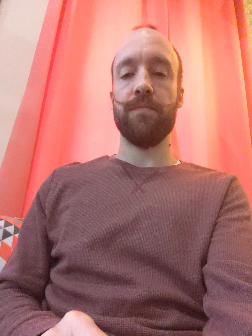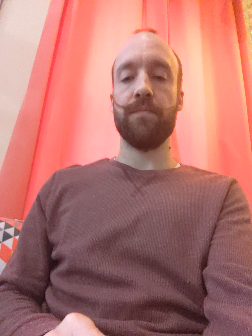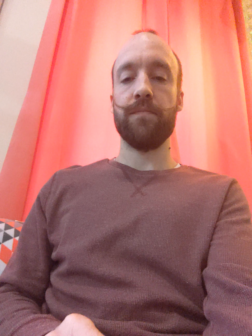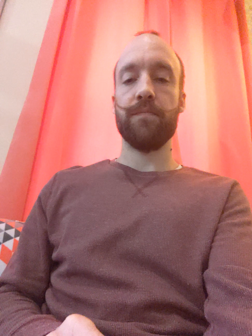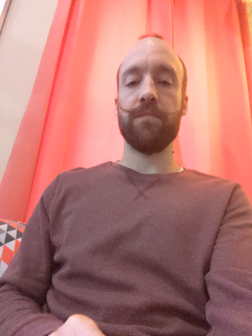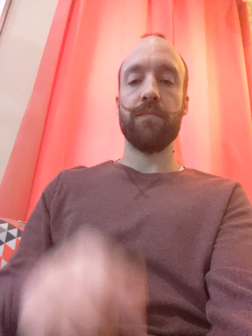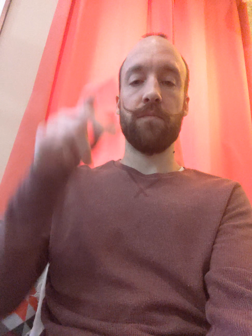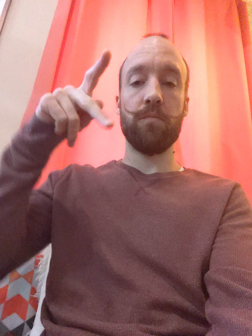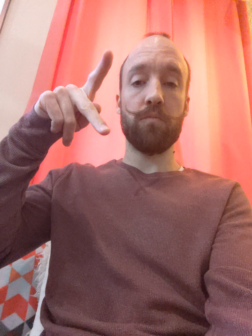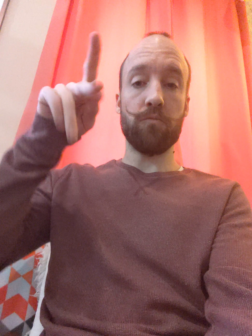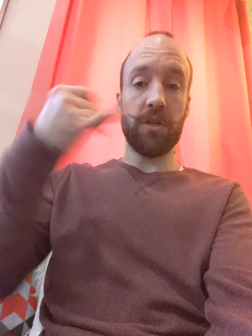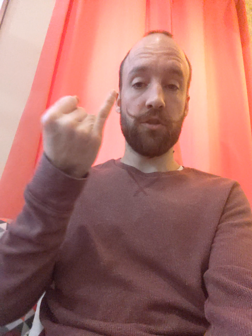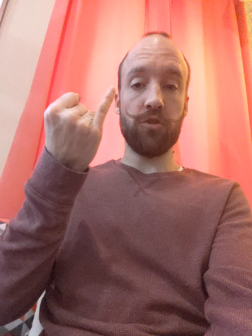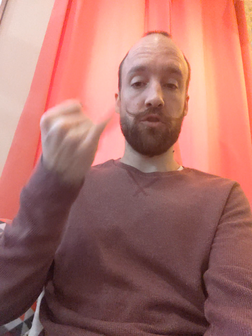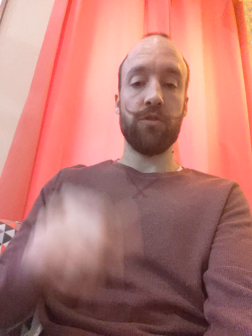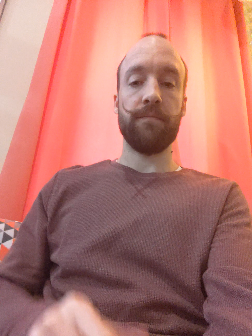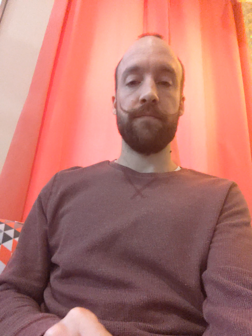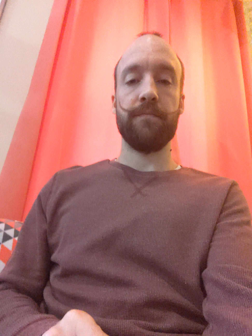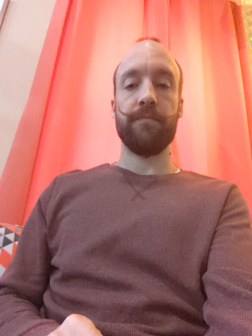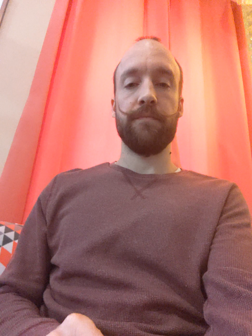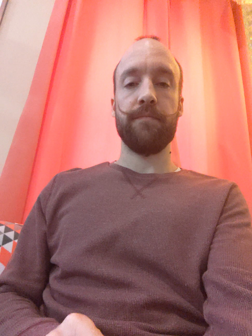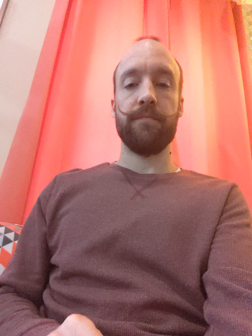pajamas